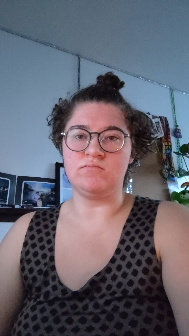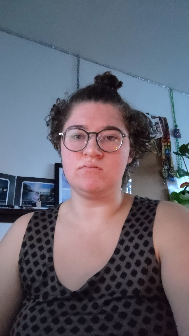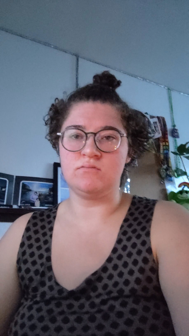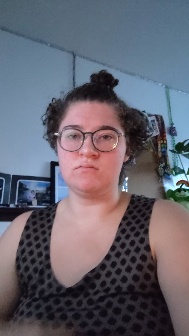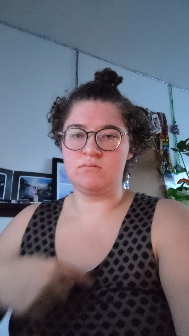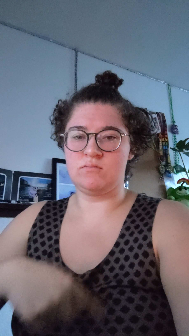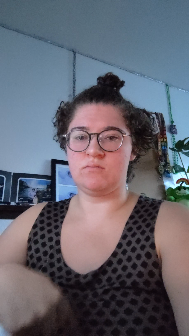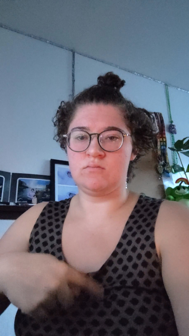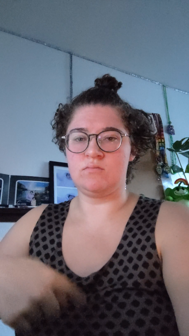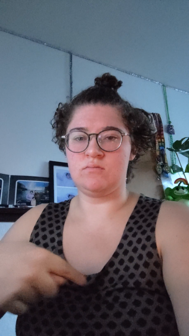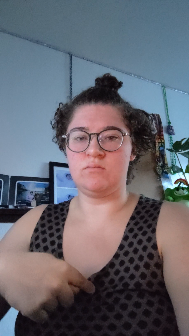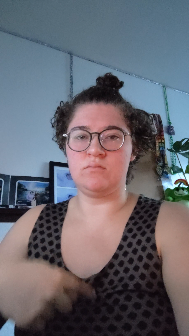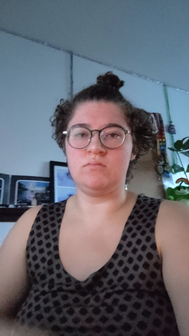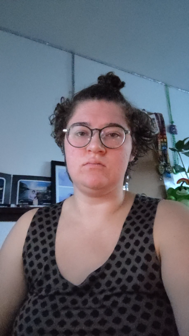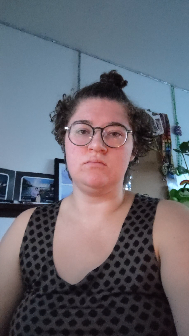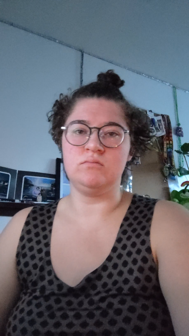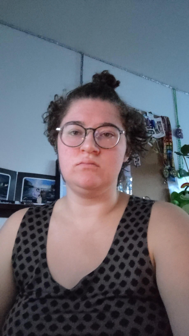belly button